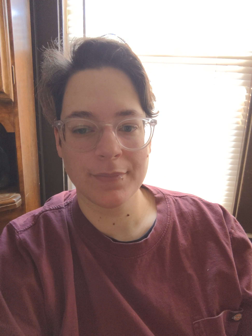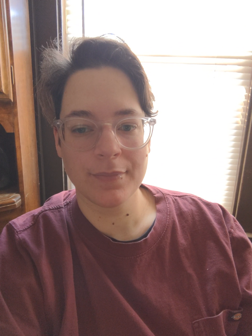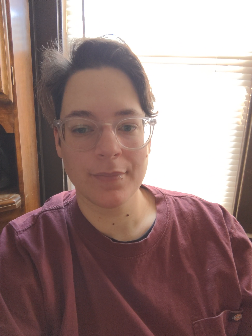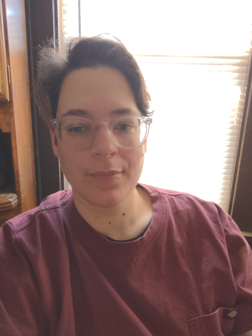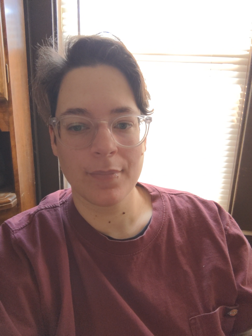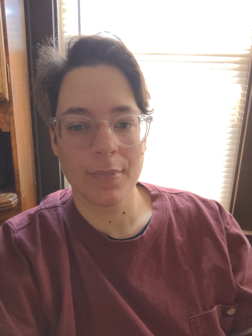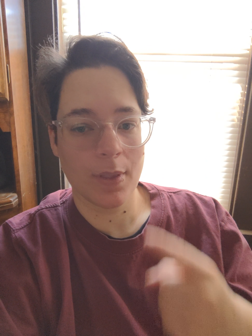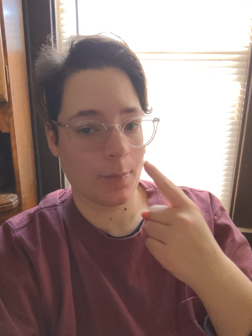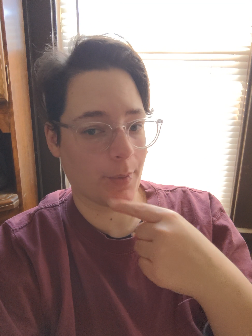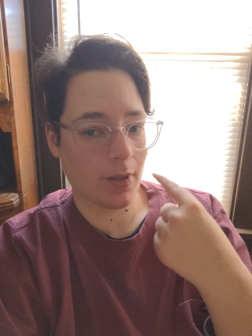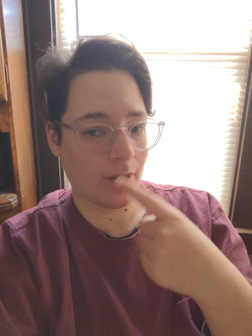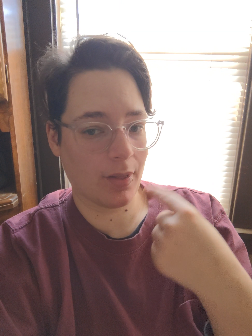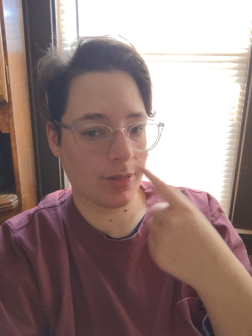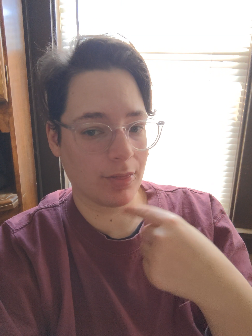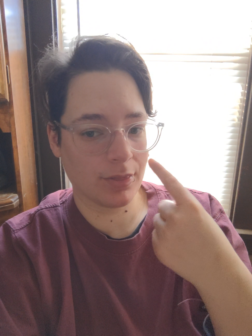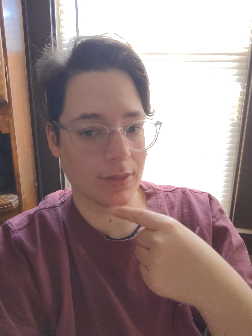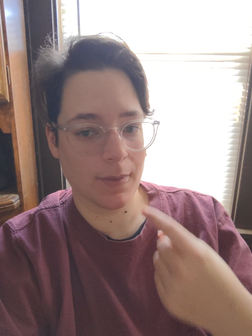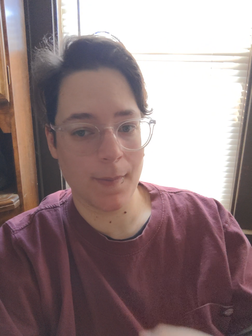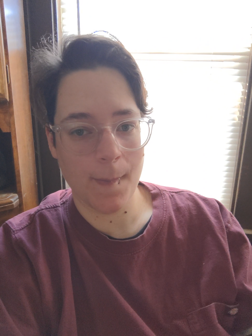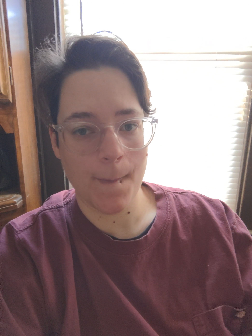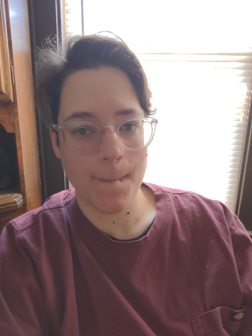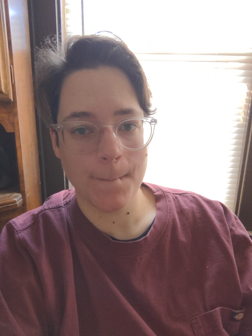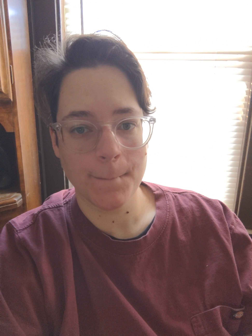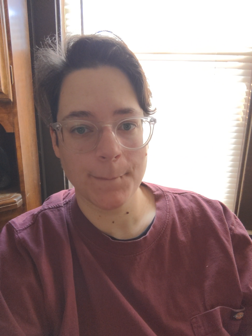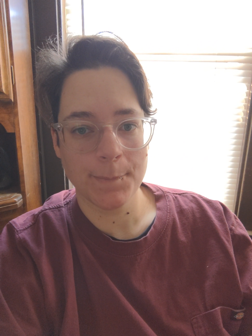mouth